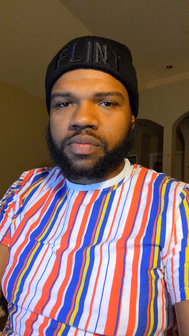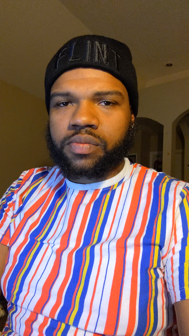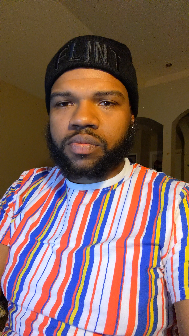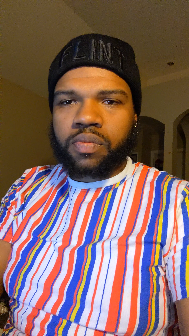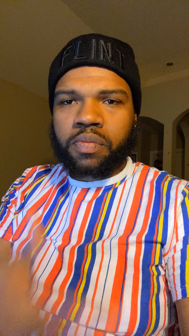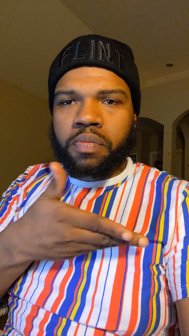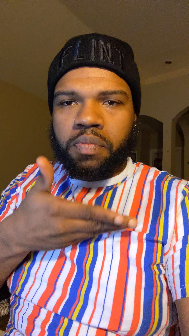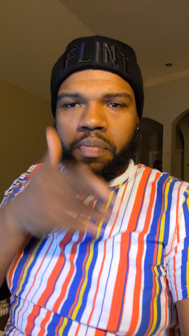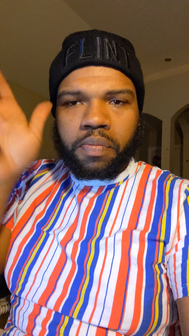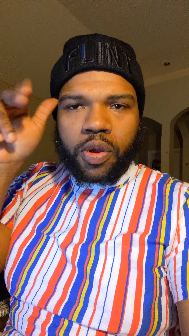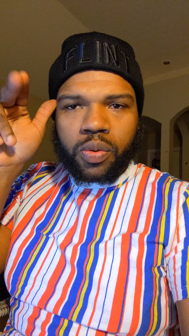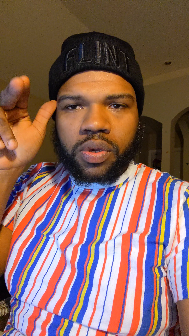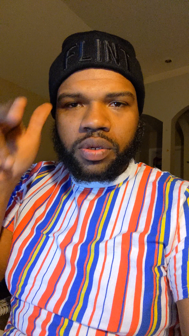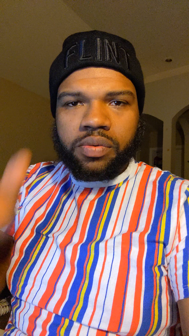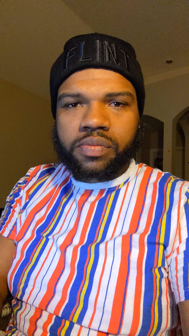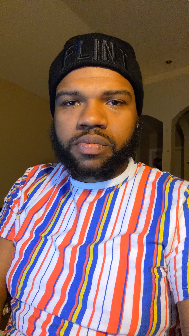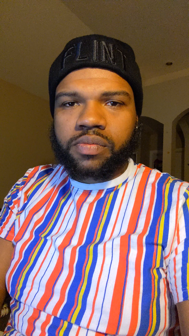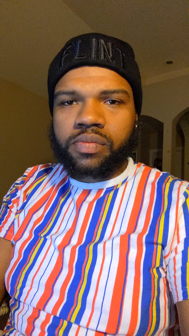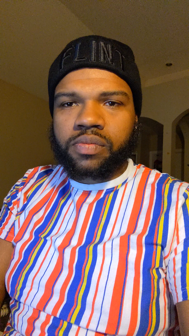pony